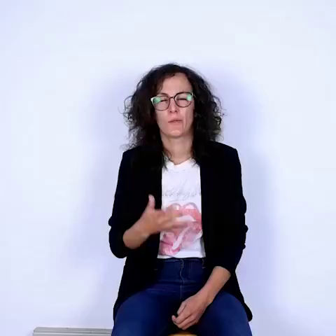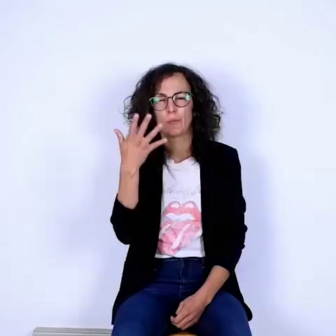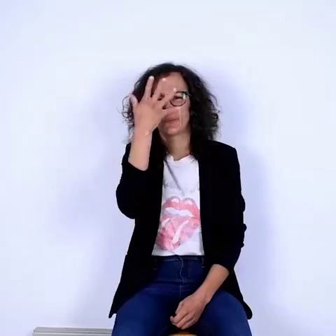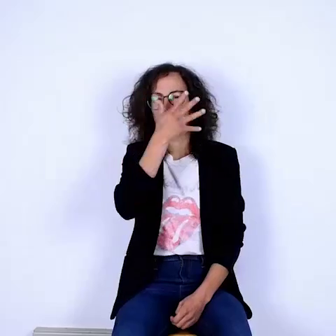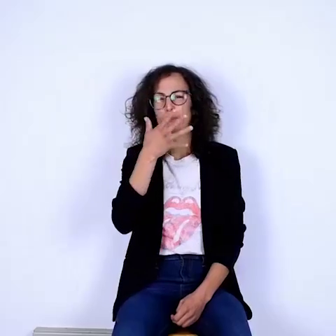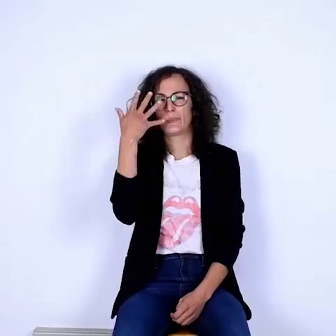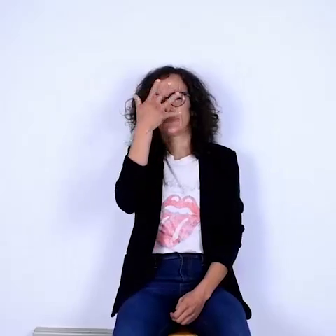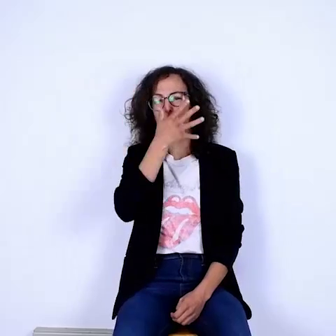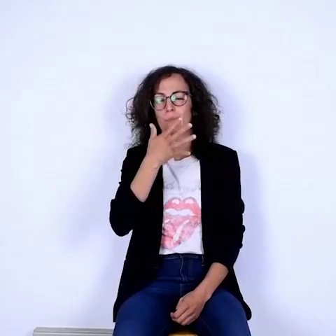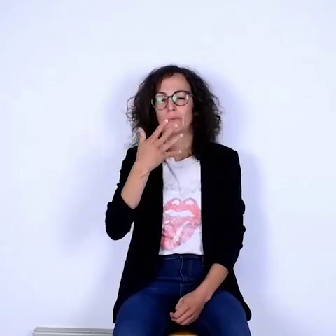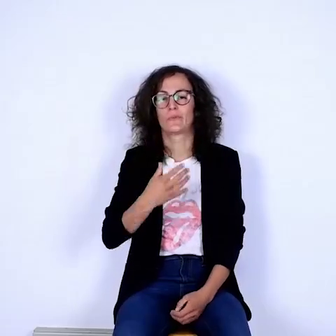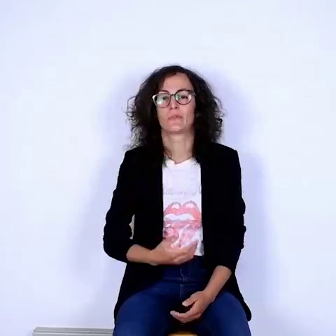mareo